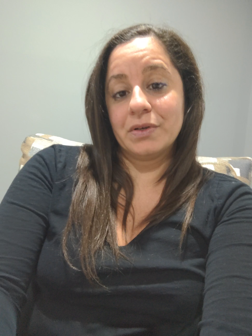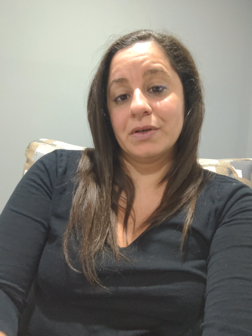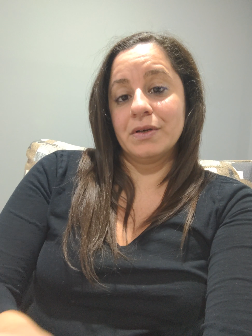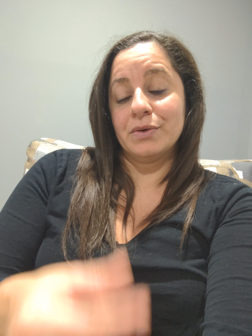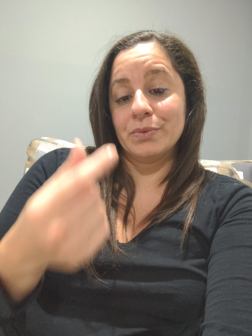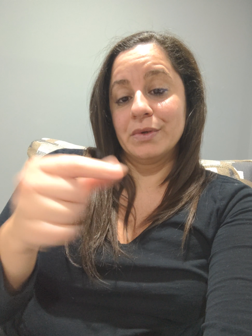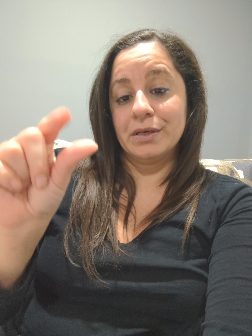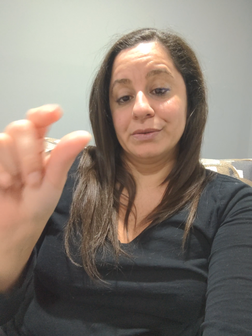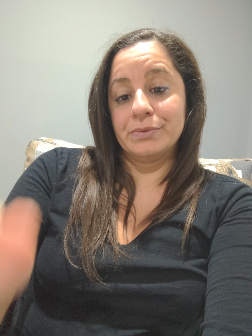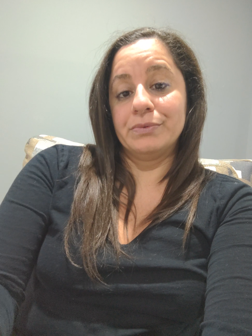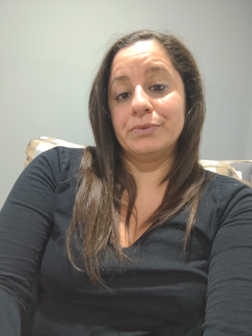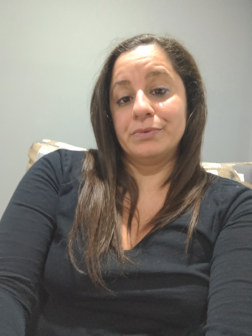green